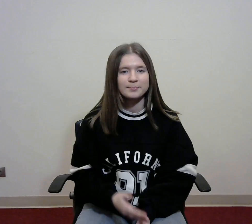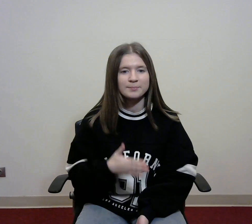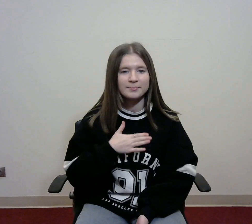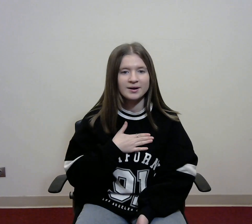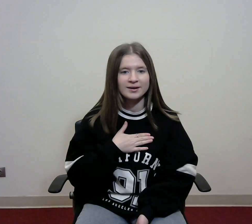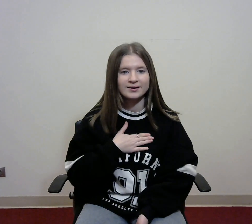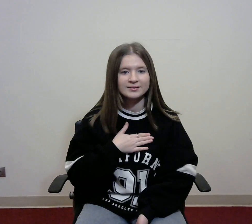mənim